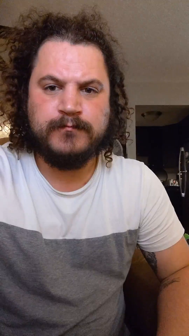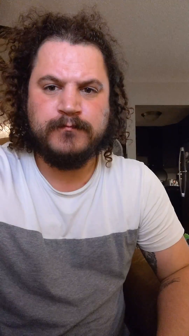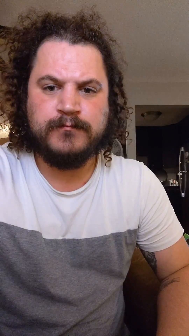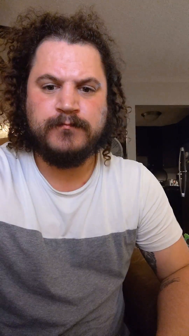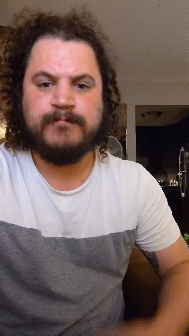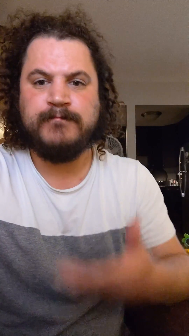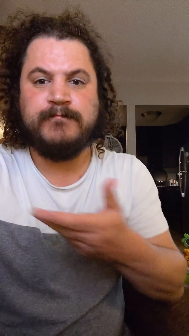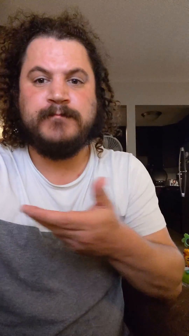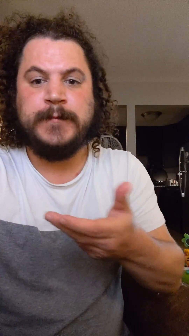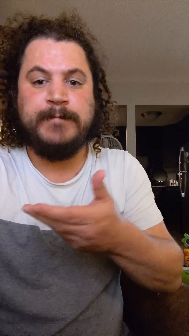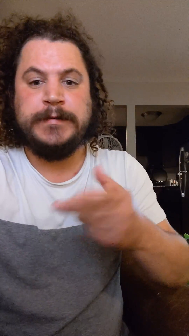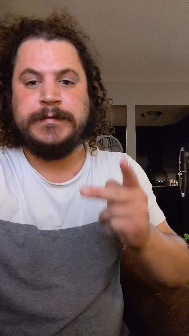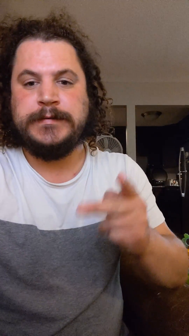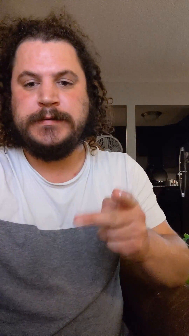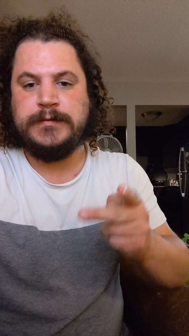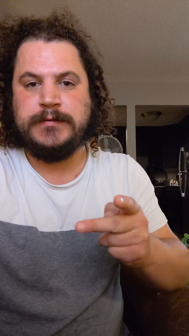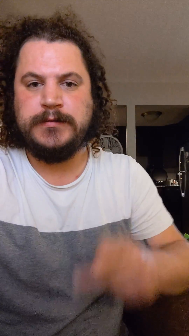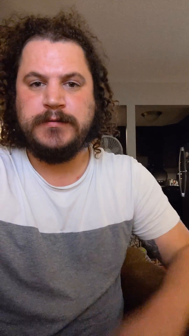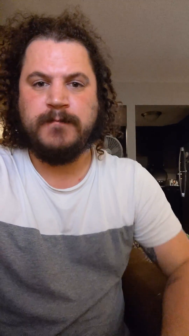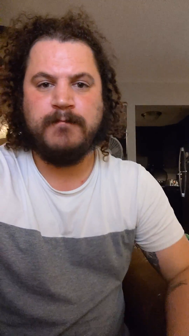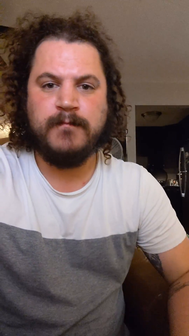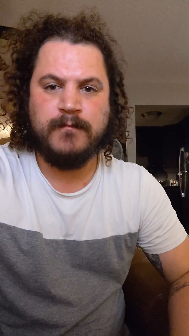babysitter